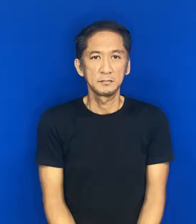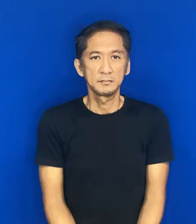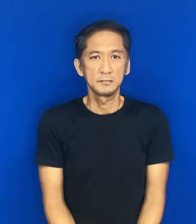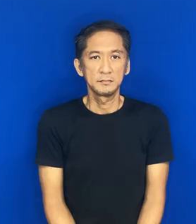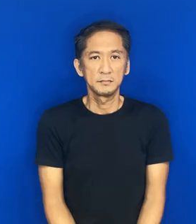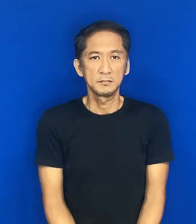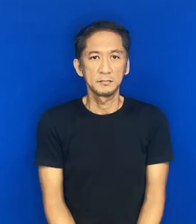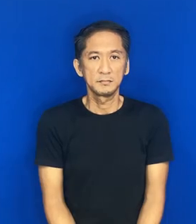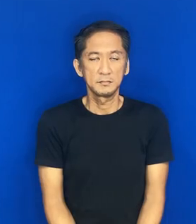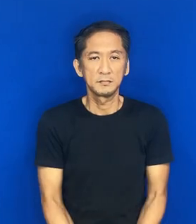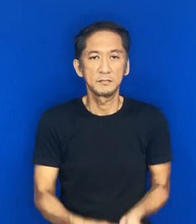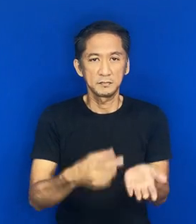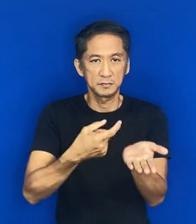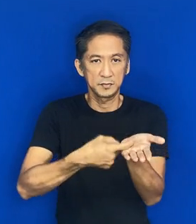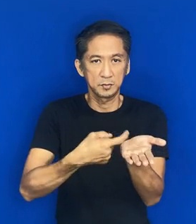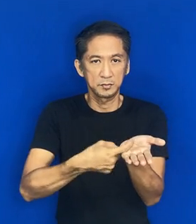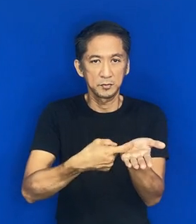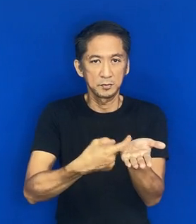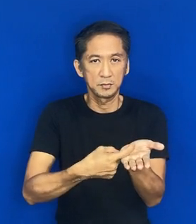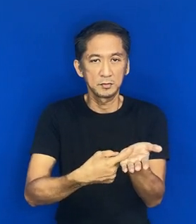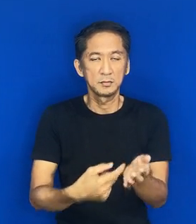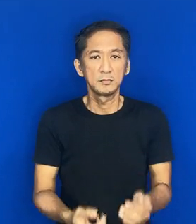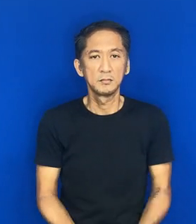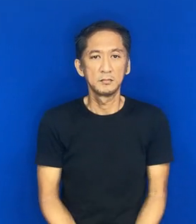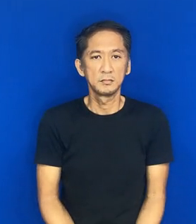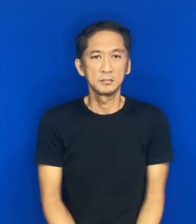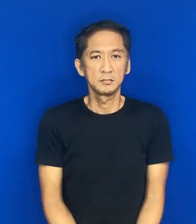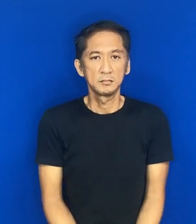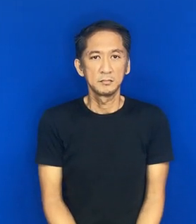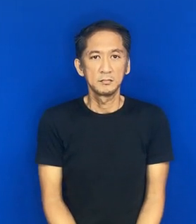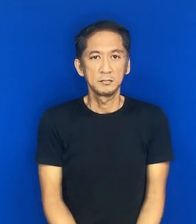shrimp